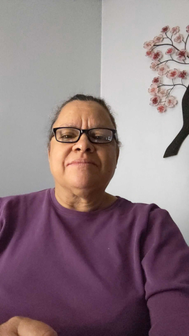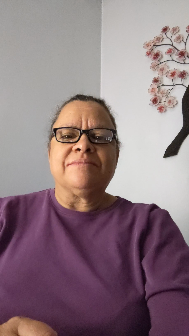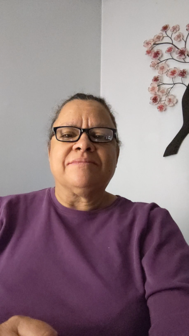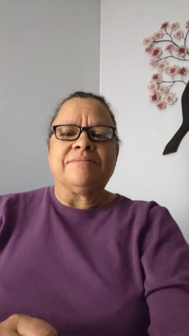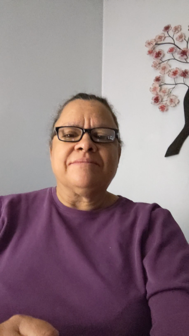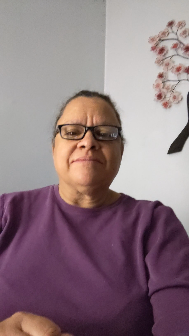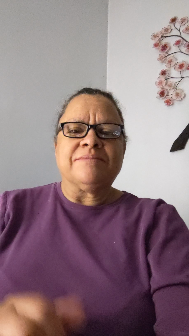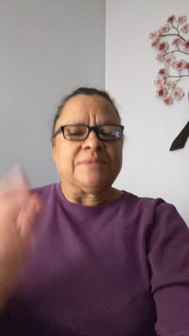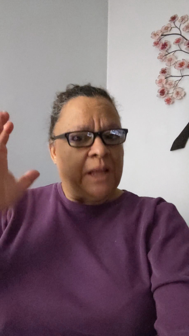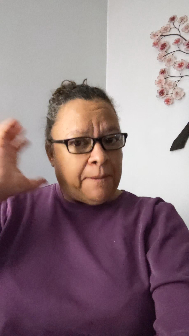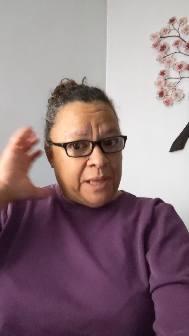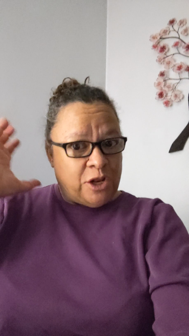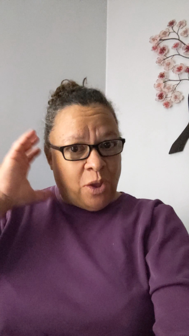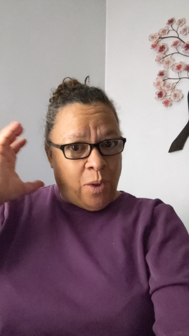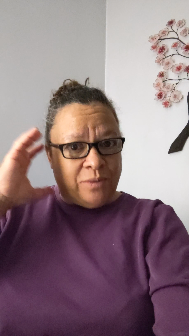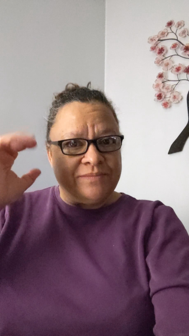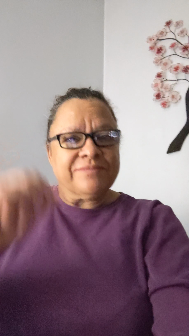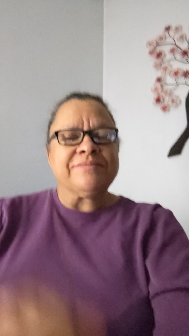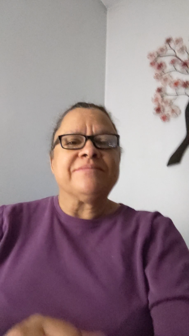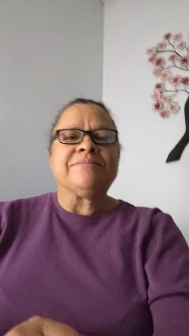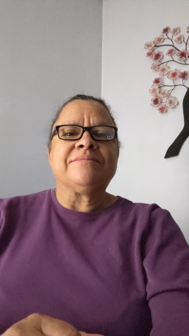pillow